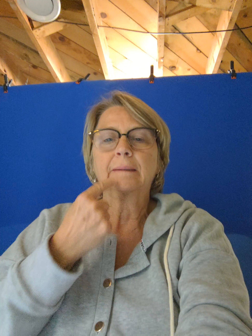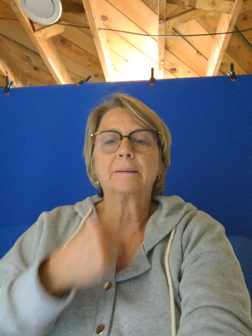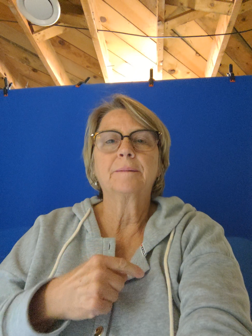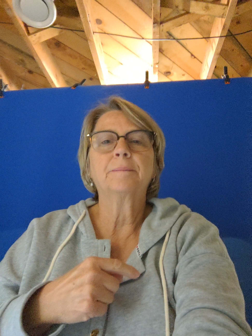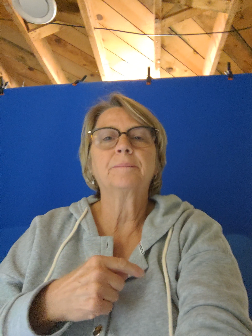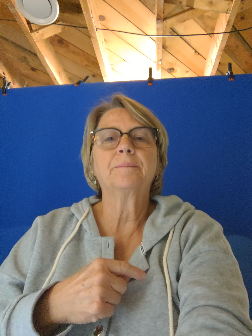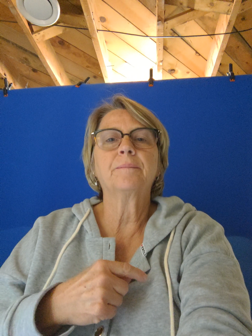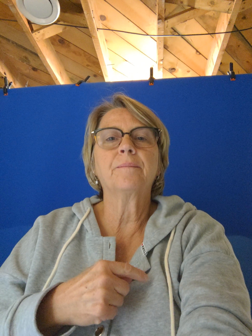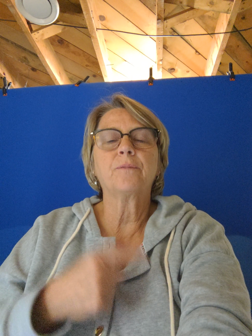lips